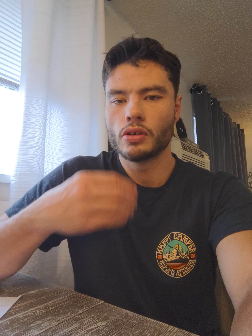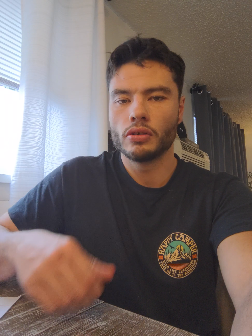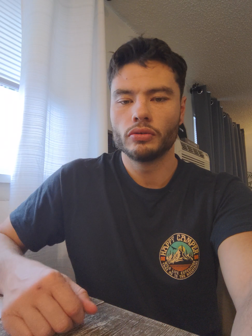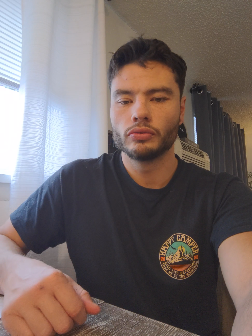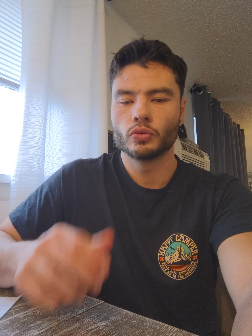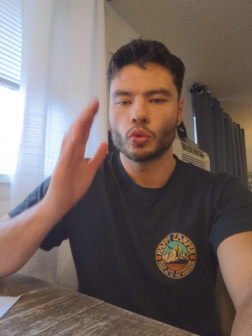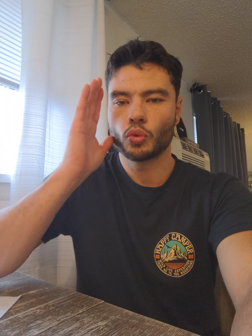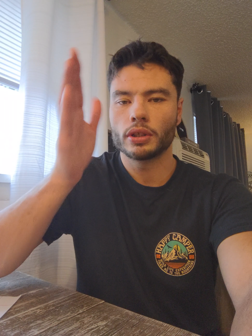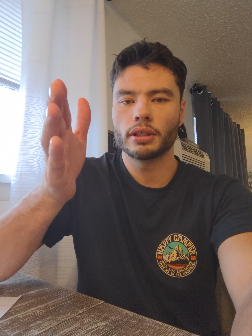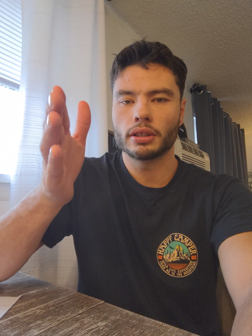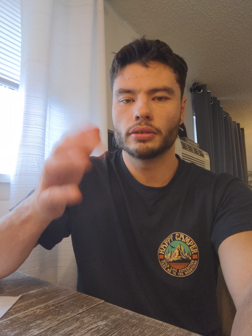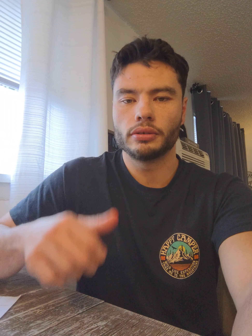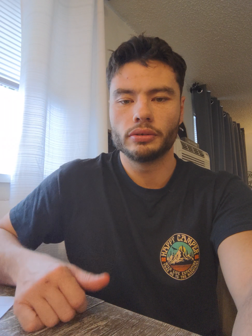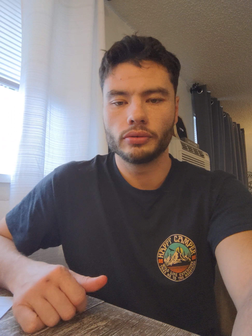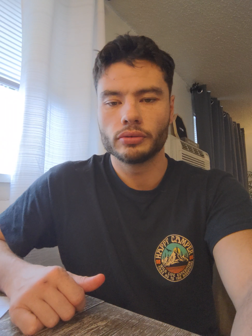will